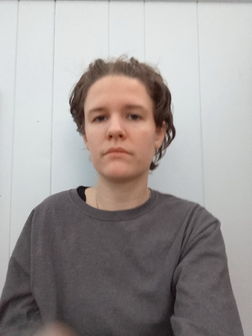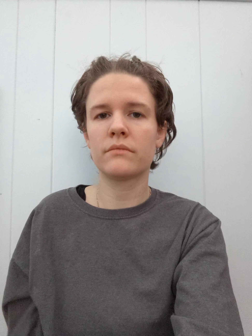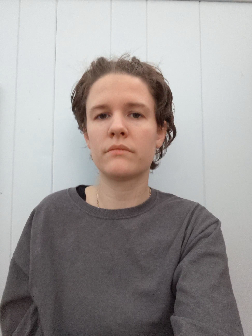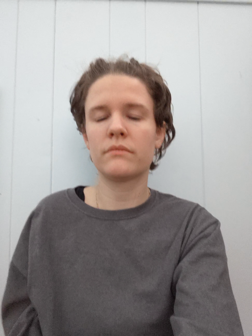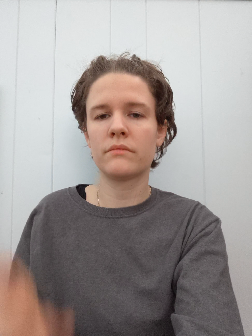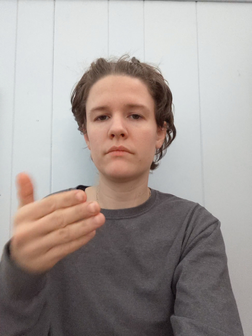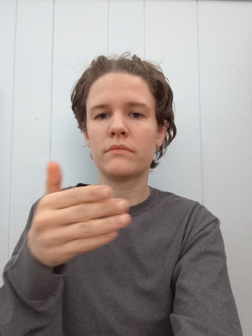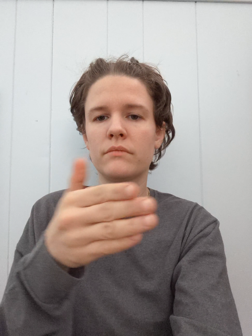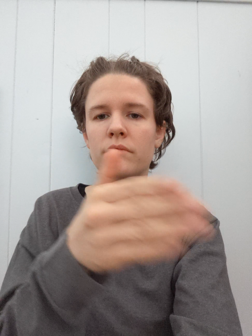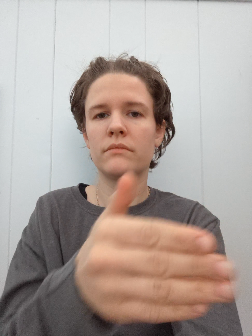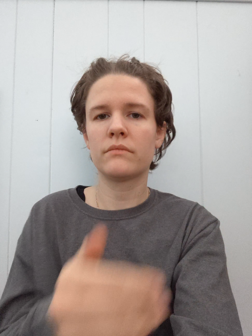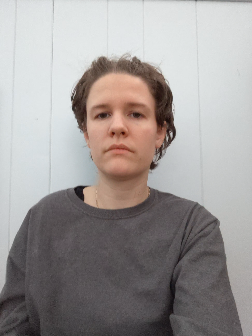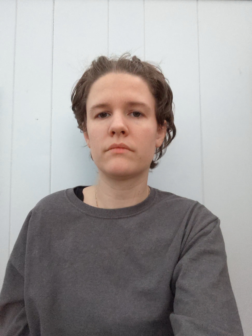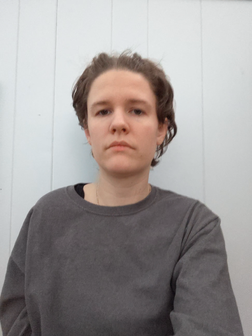fish